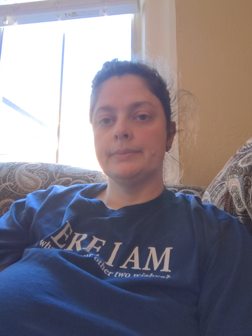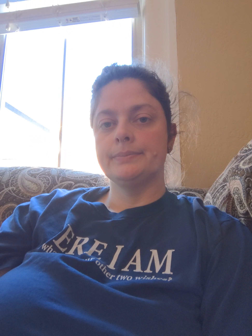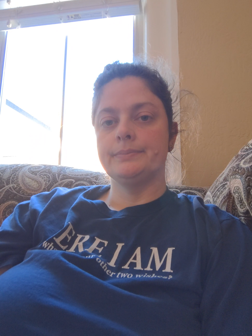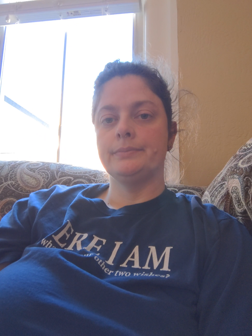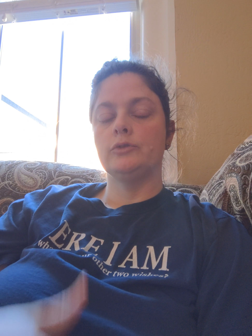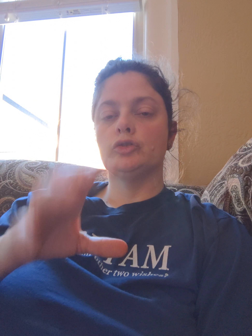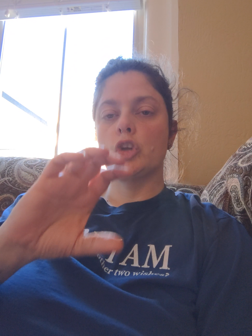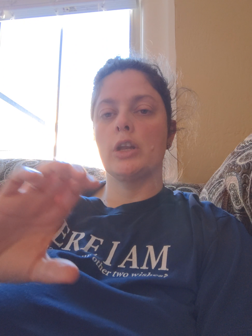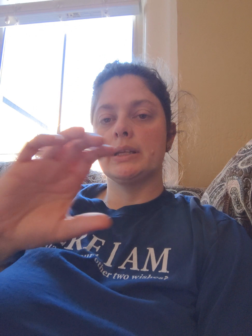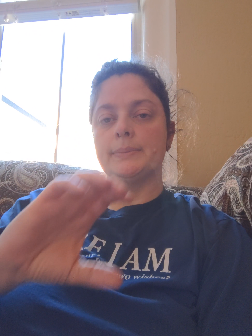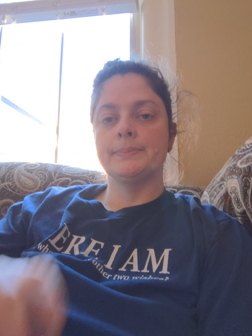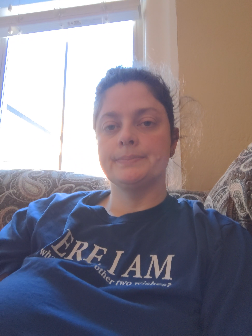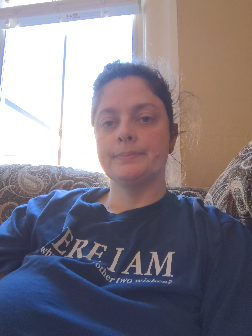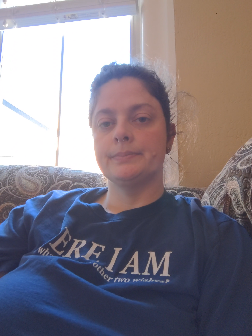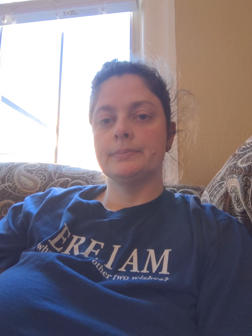chocolate